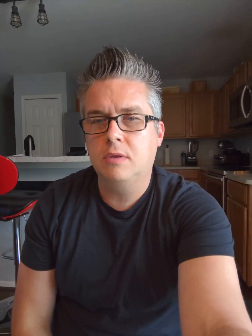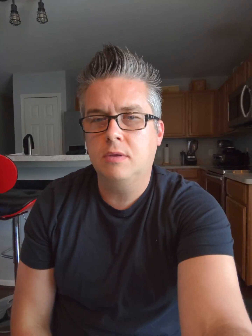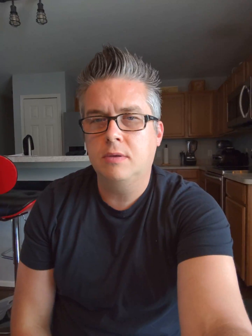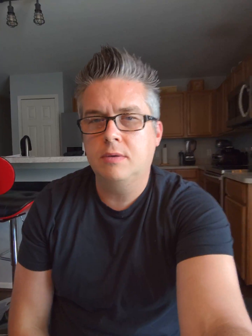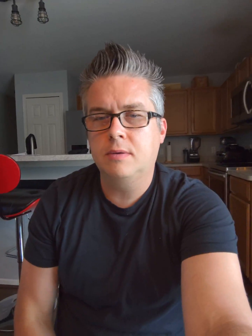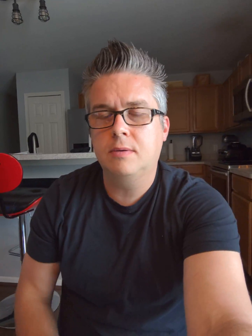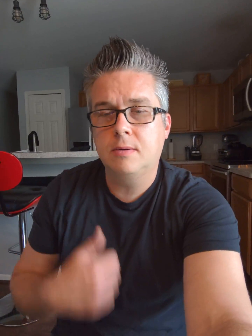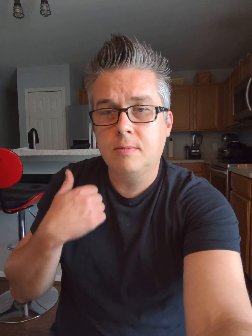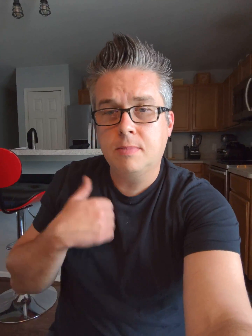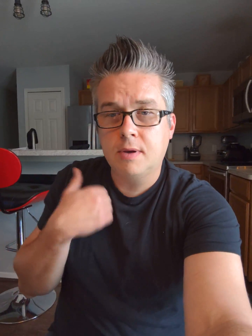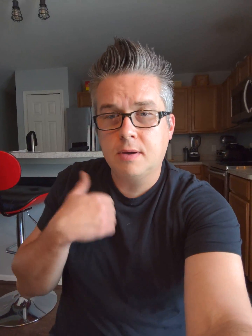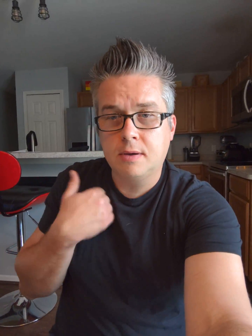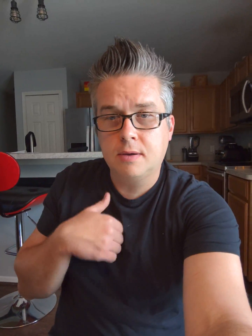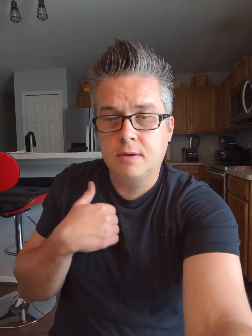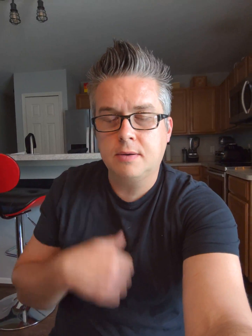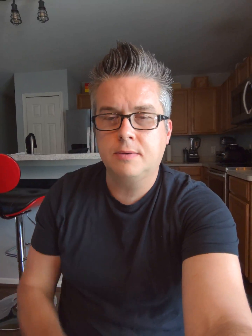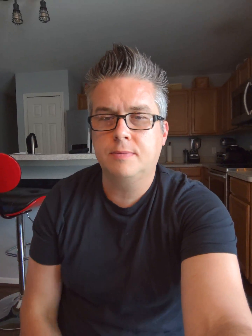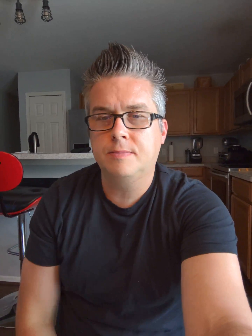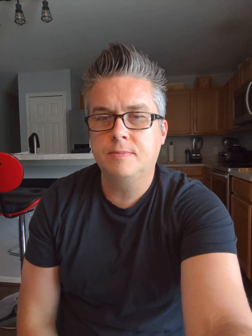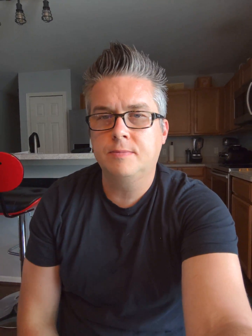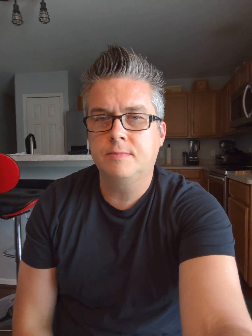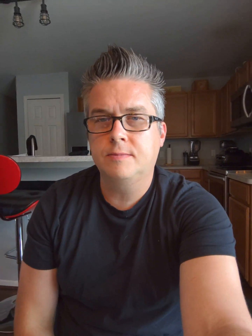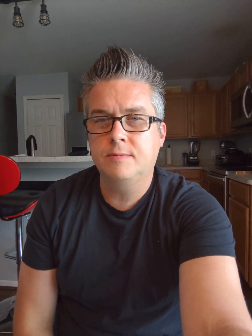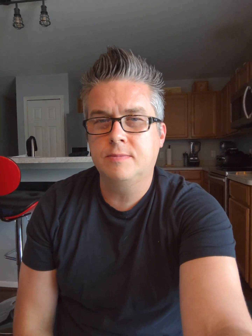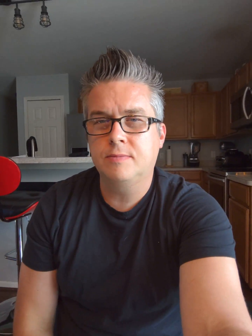bathtub